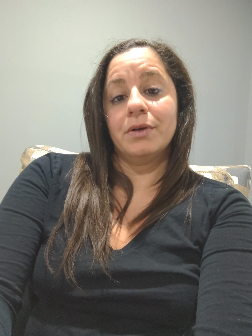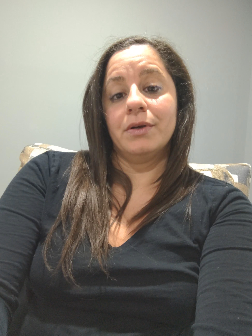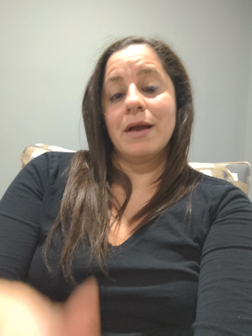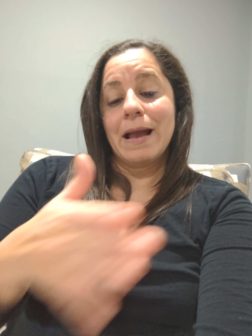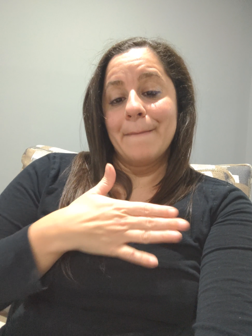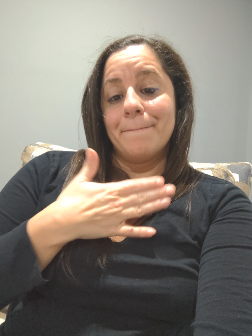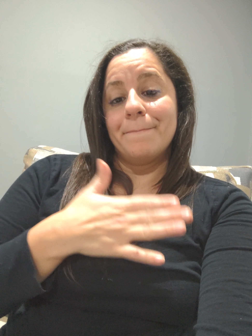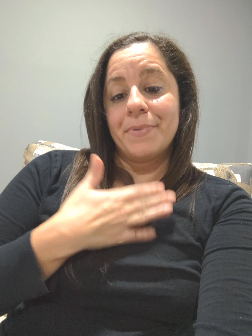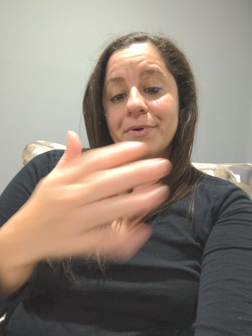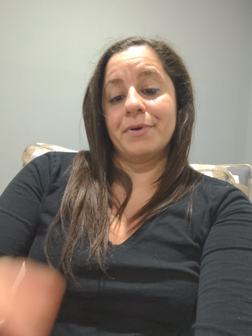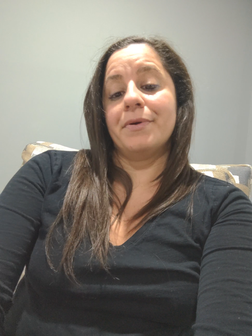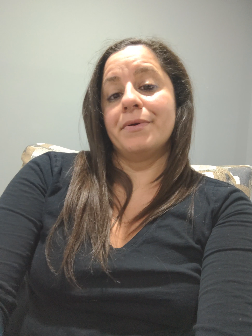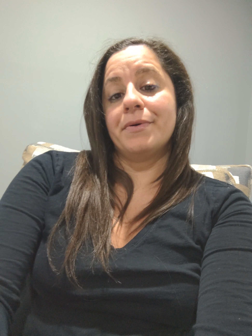happy